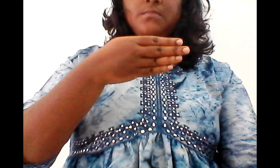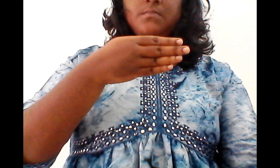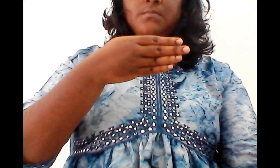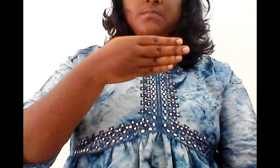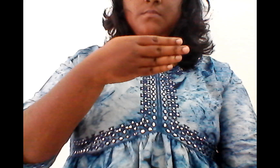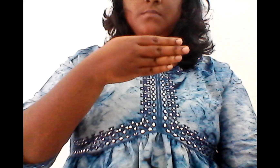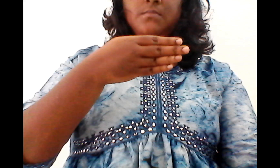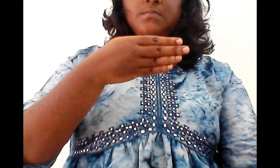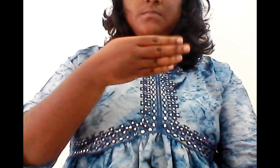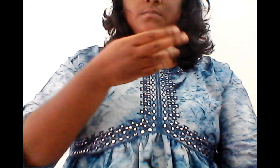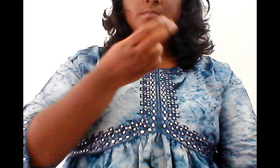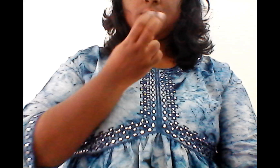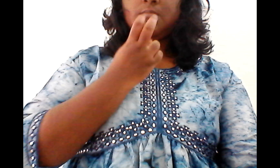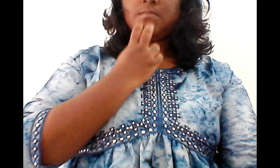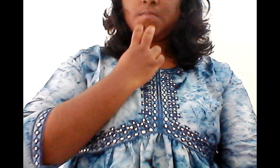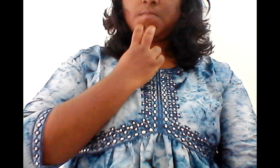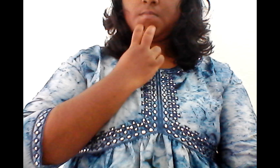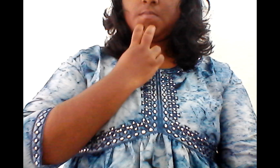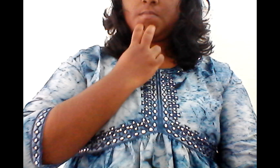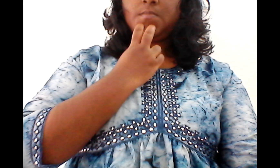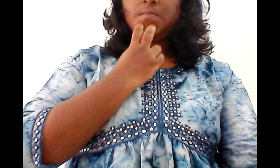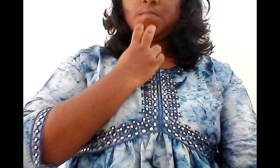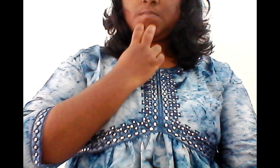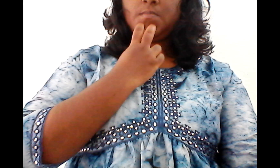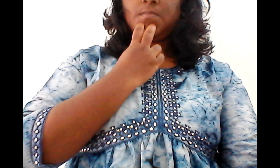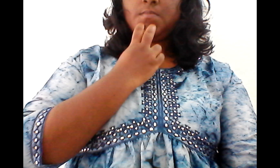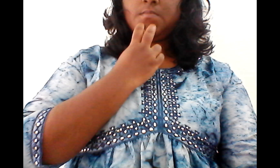അഃ